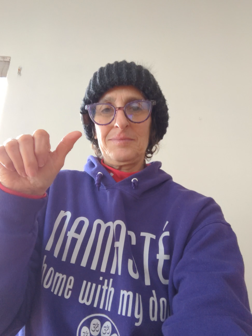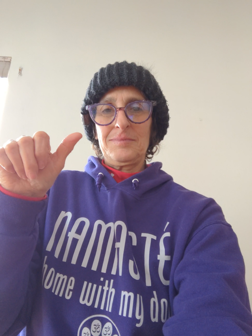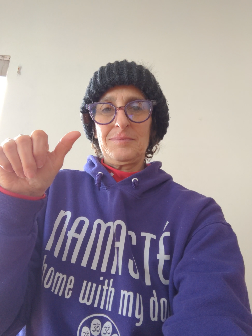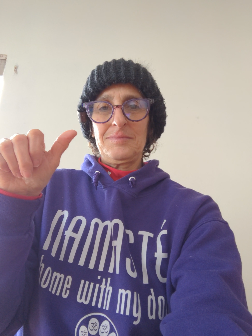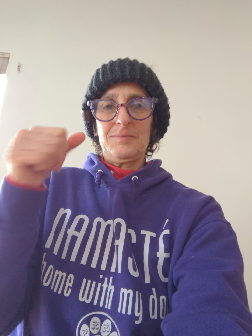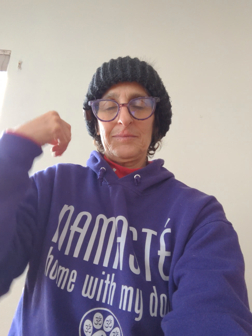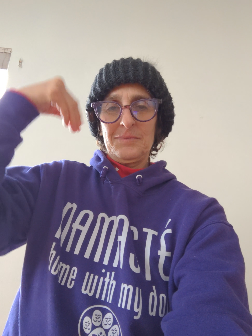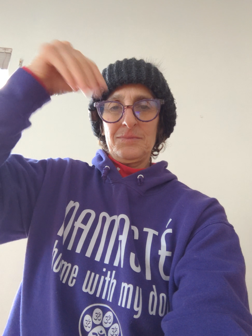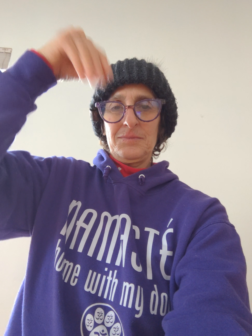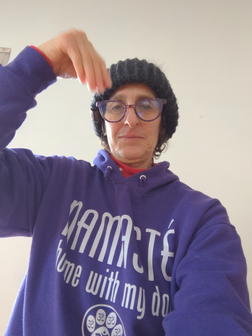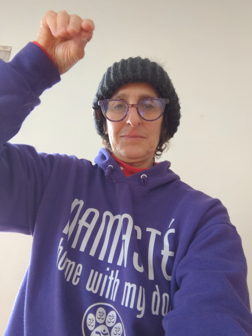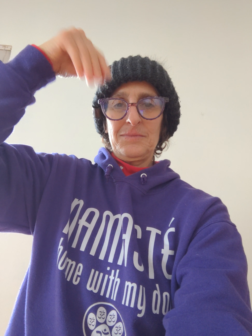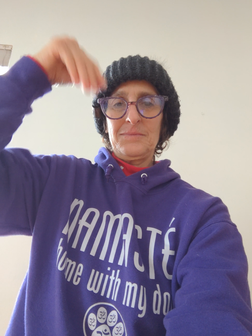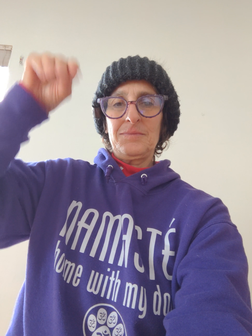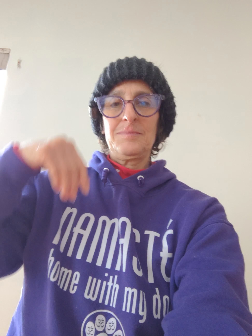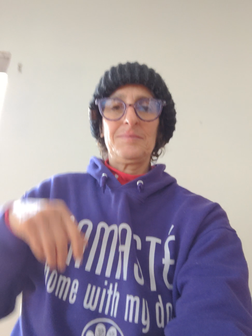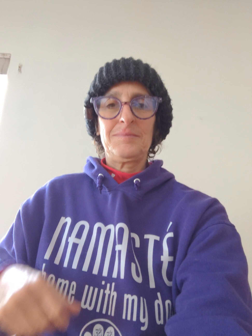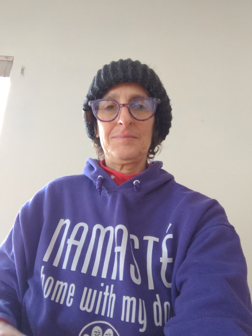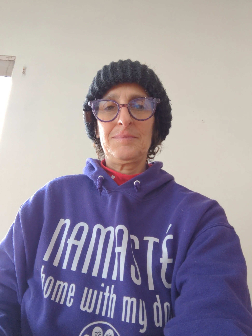store